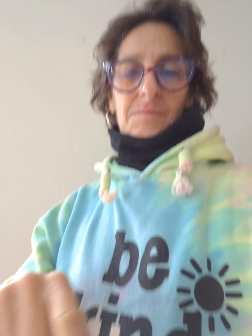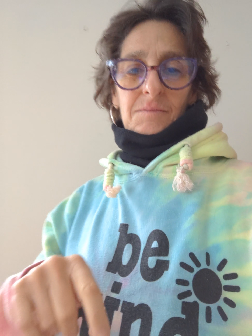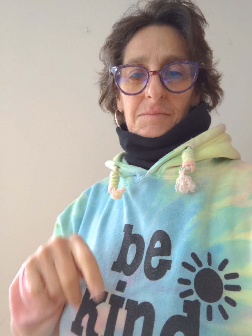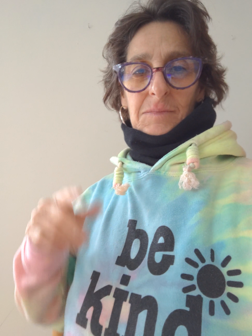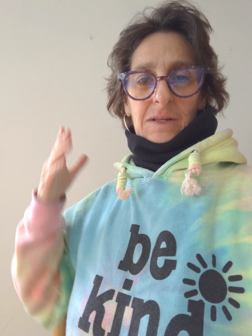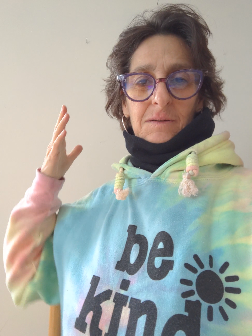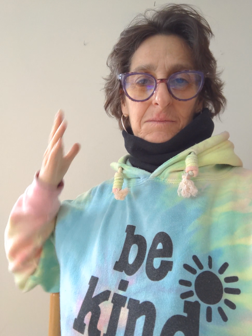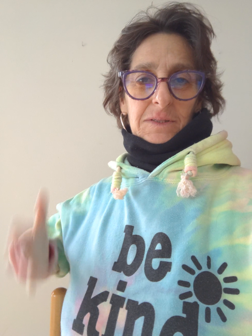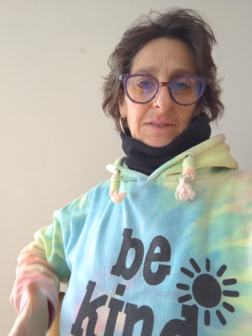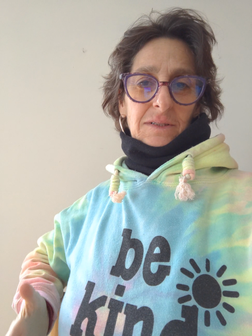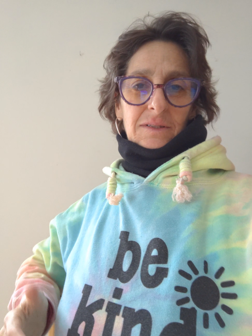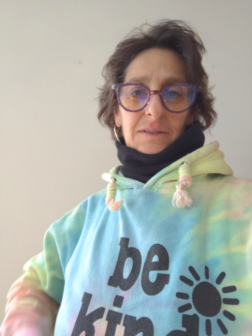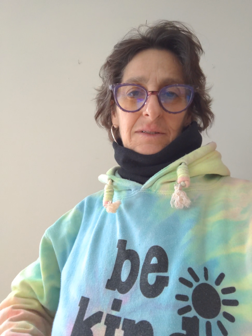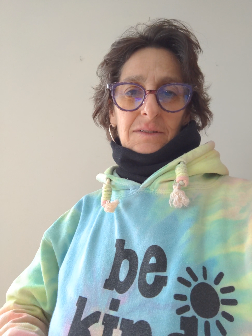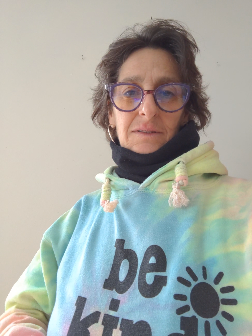beside